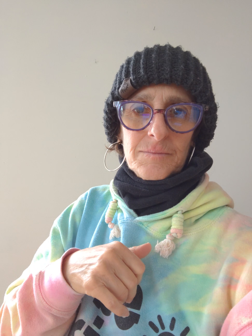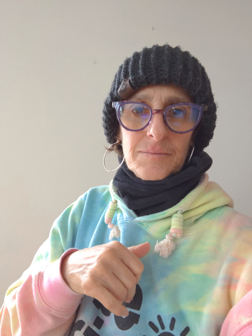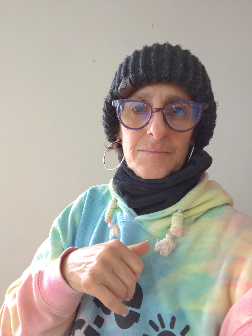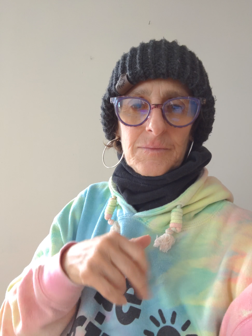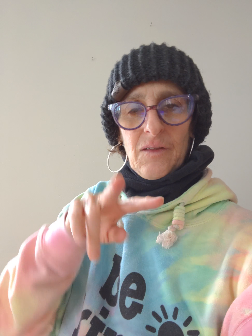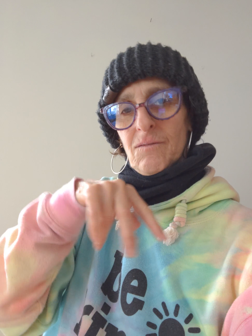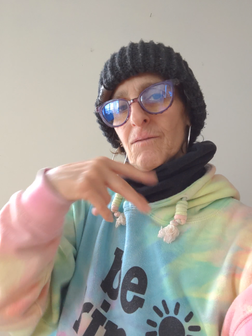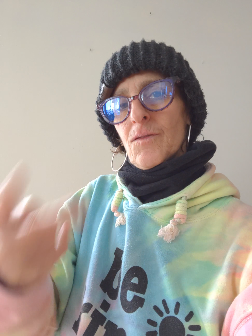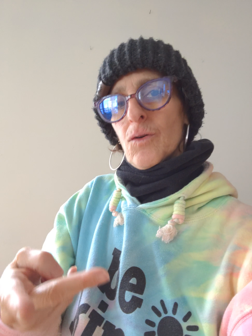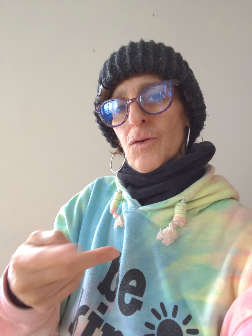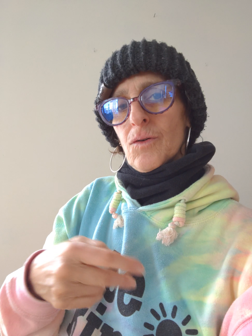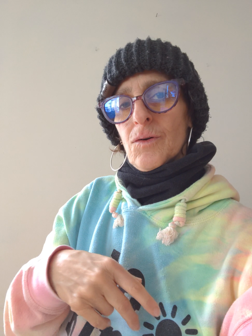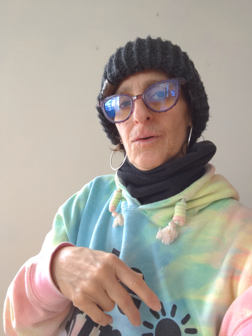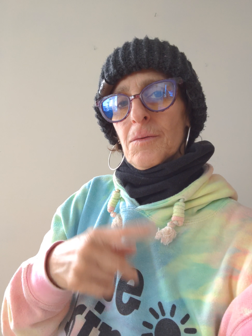fall